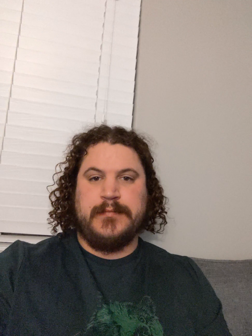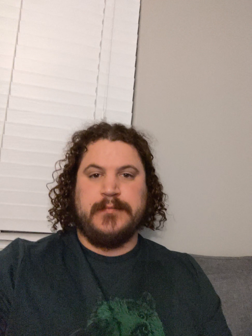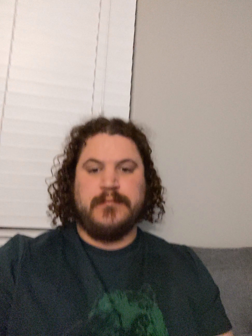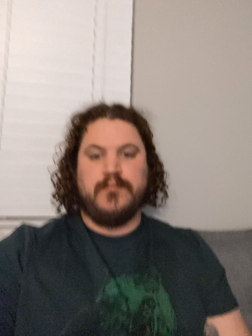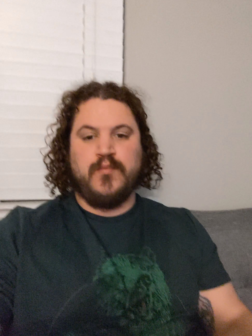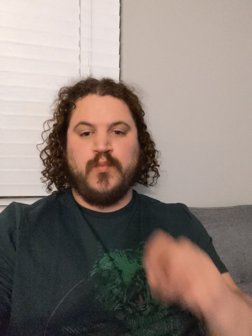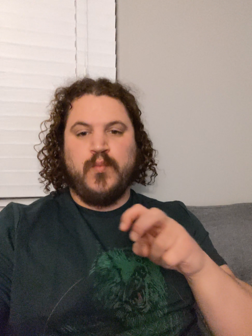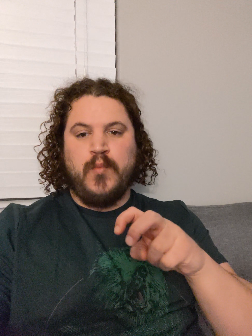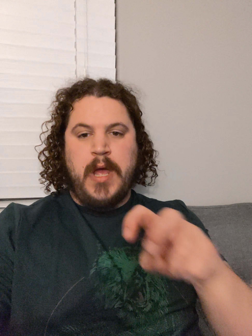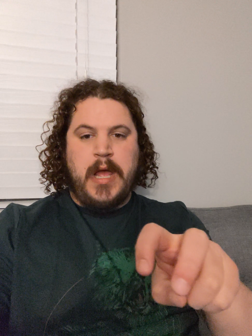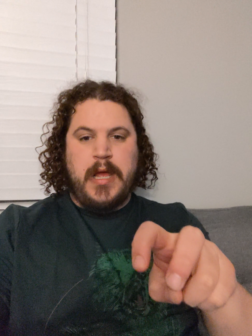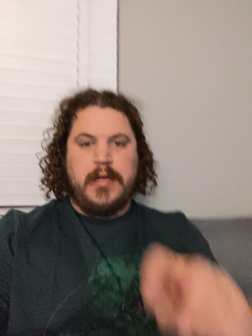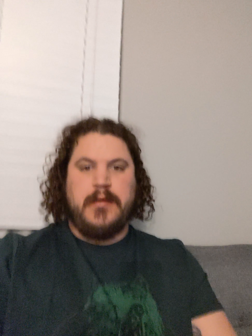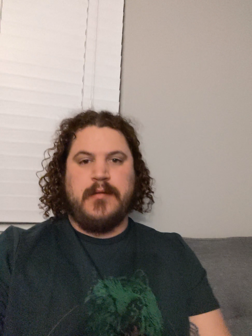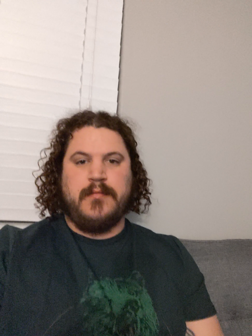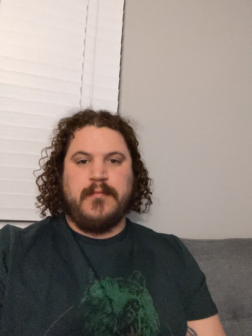ride